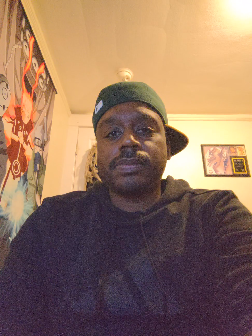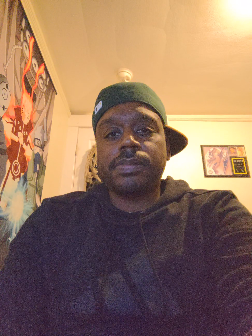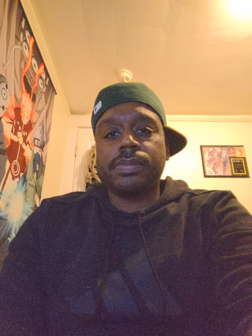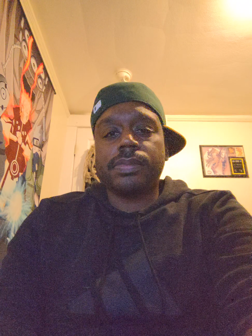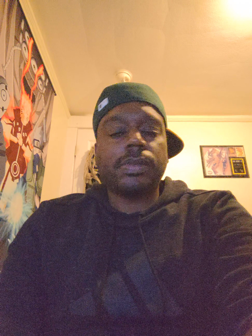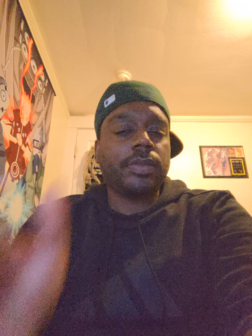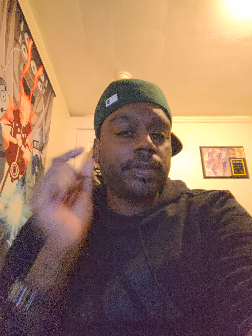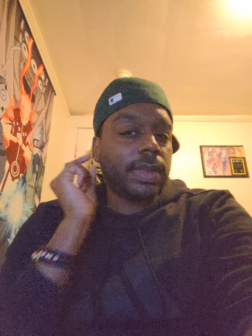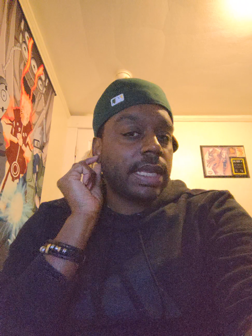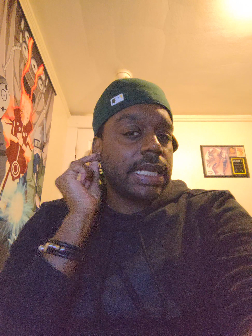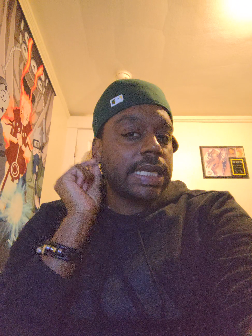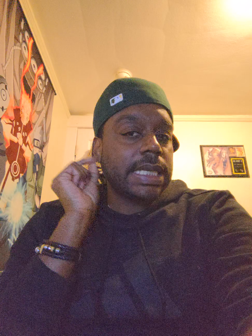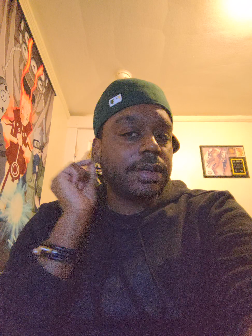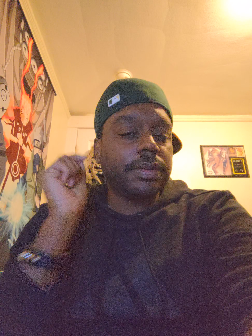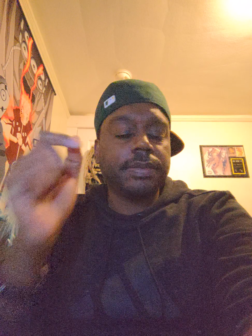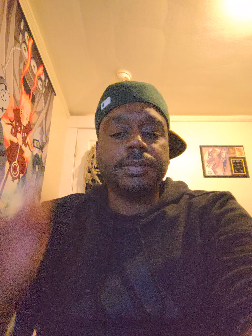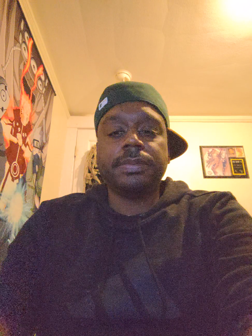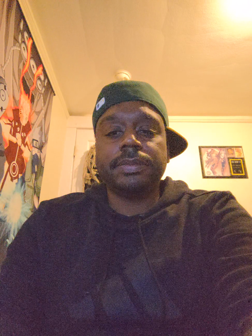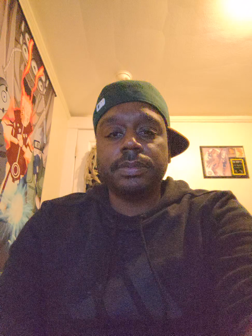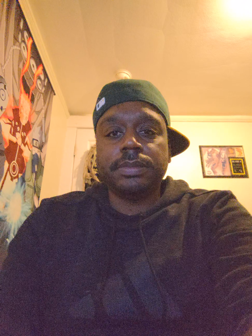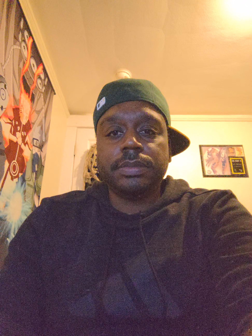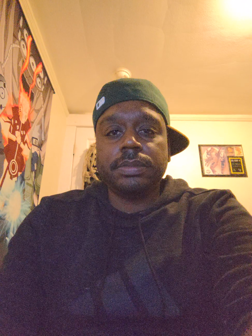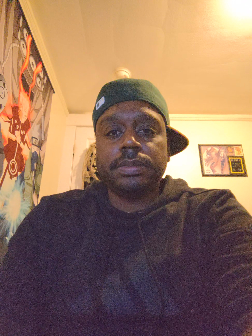ear